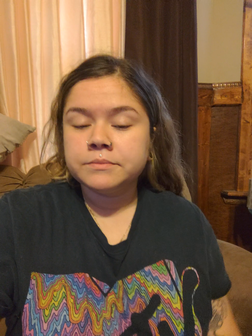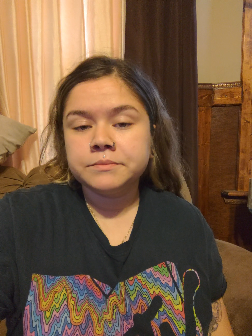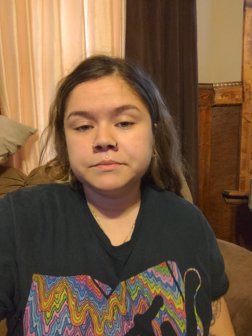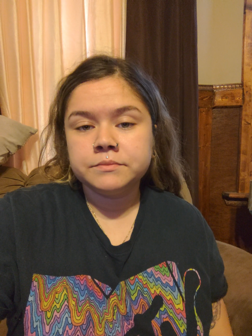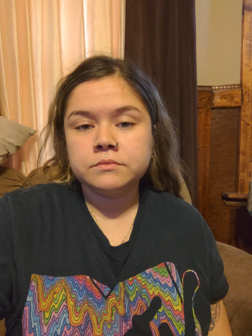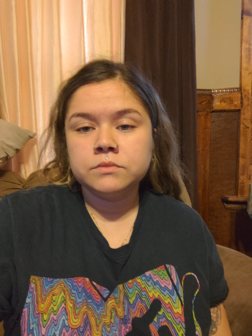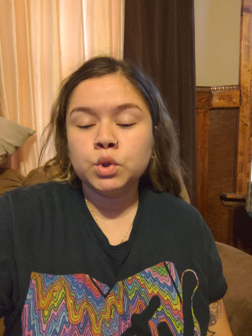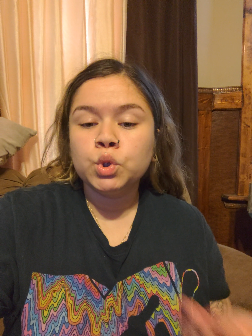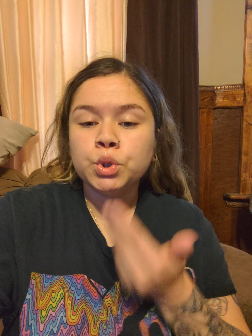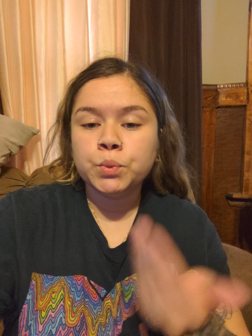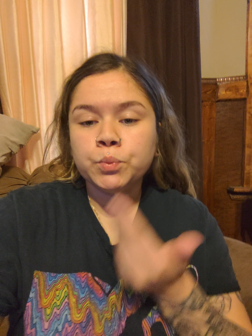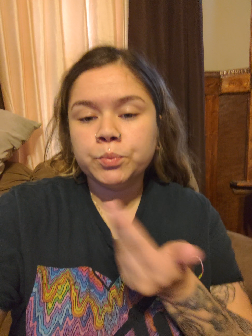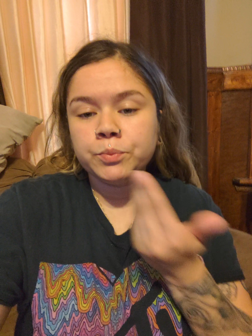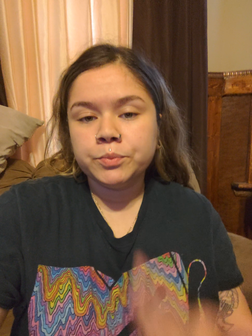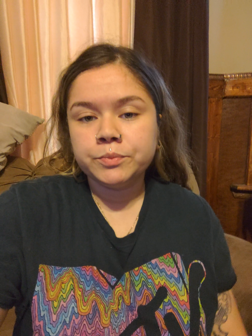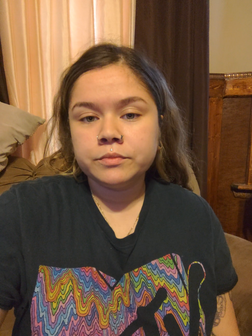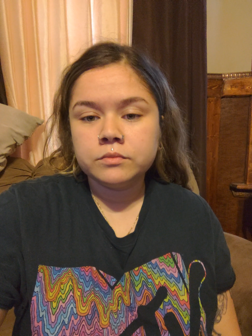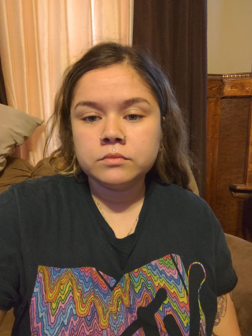new